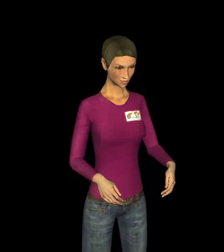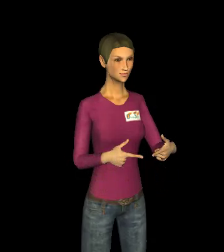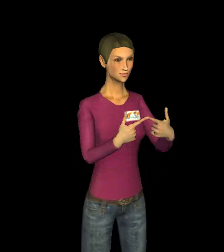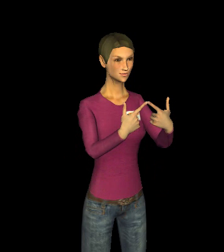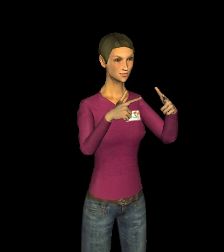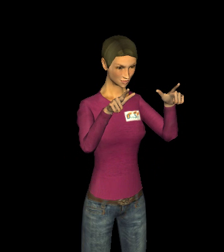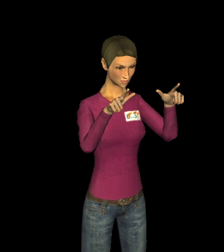حر